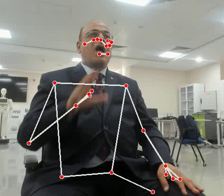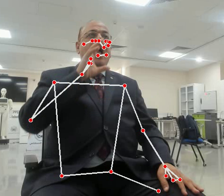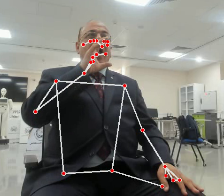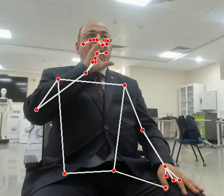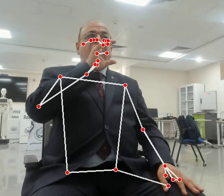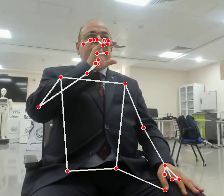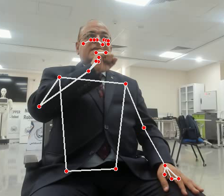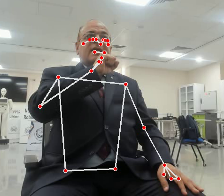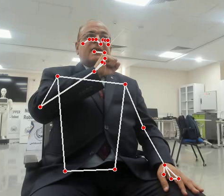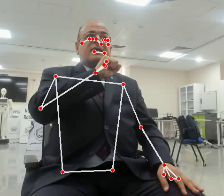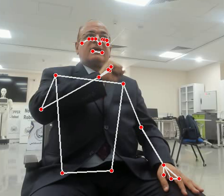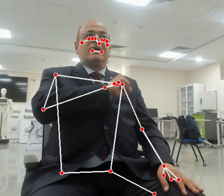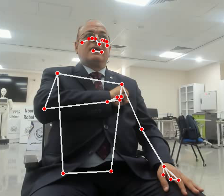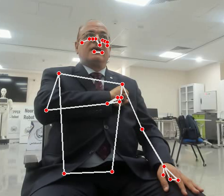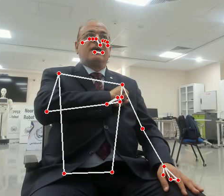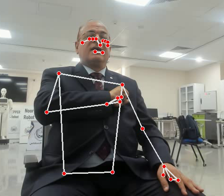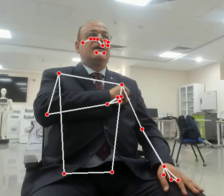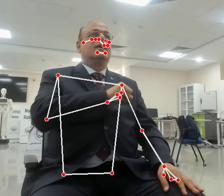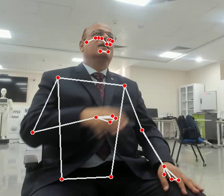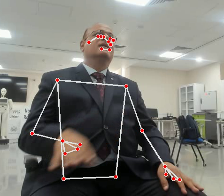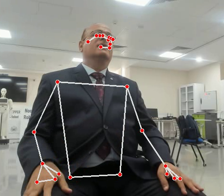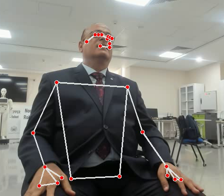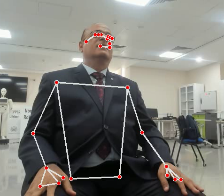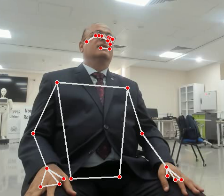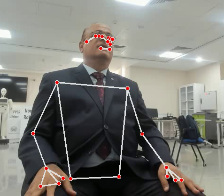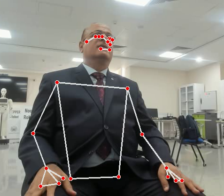fe sark